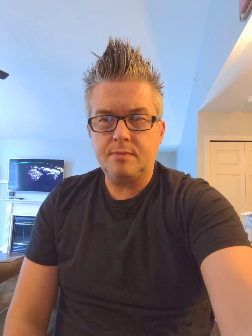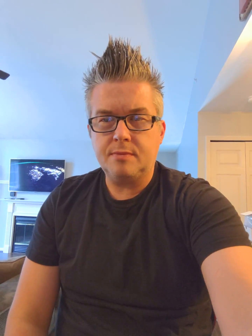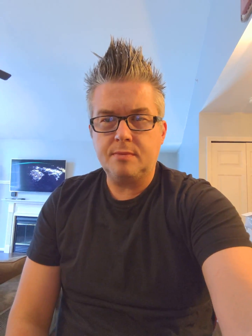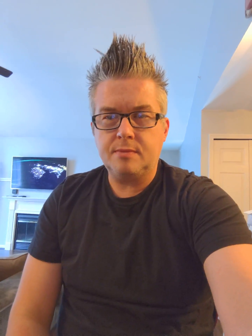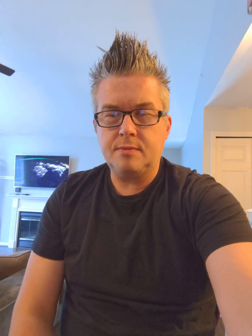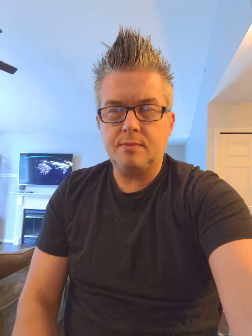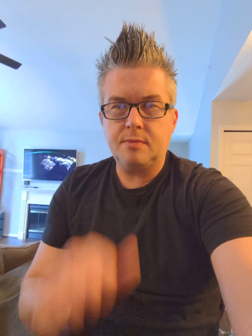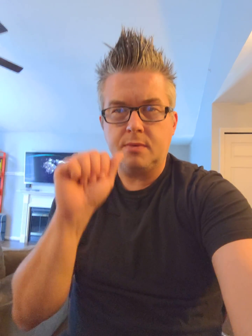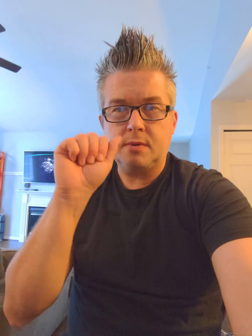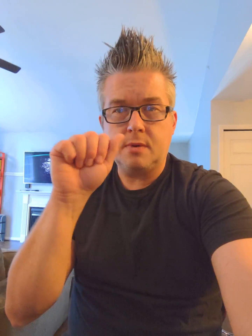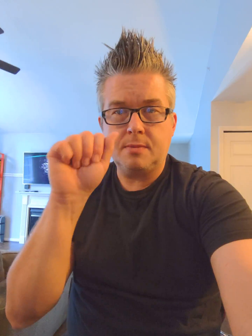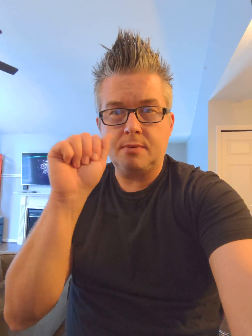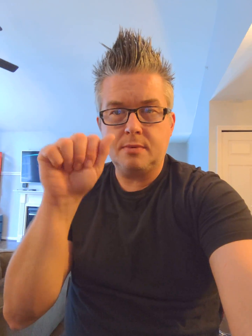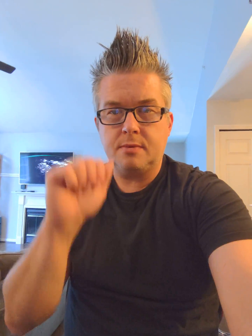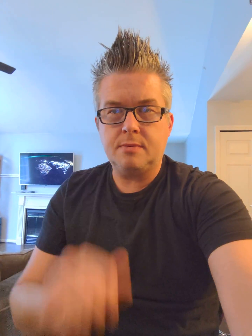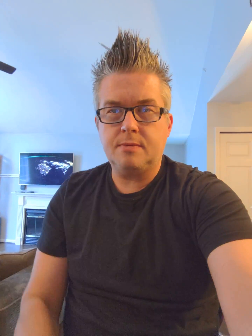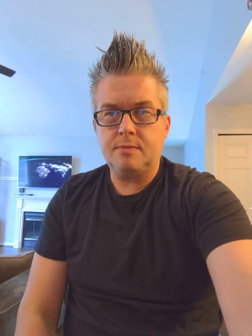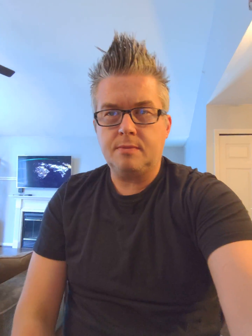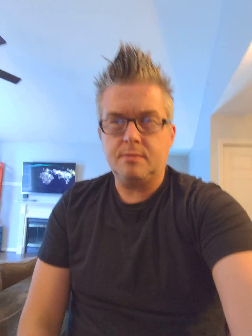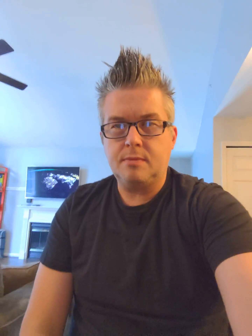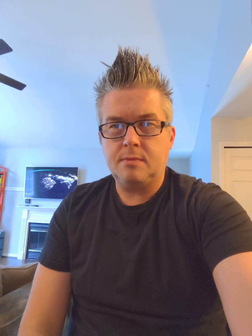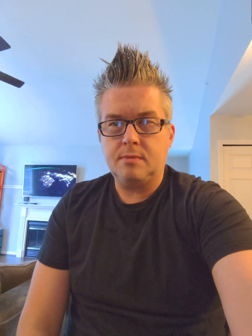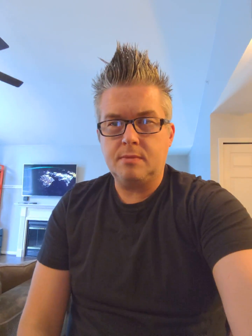knock